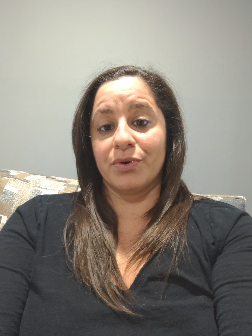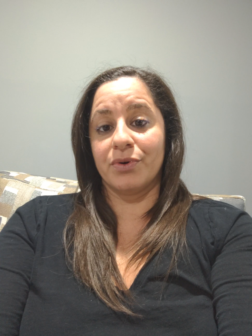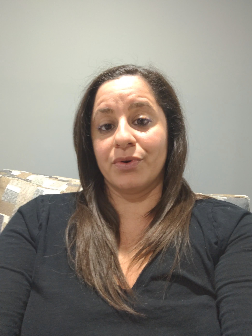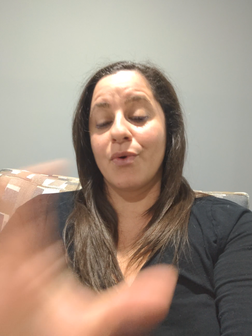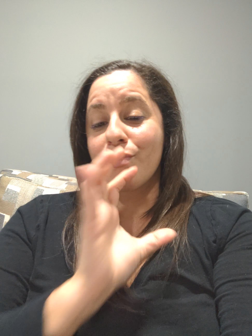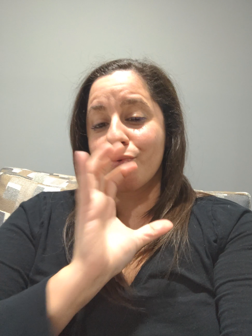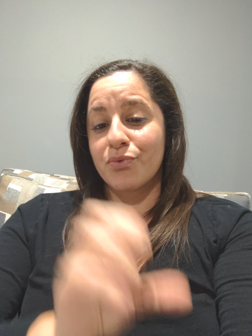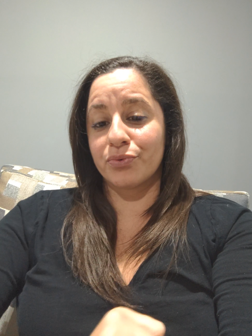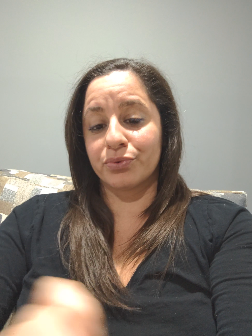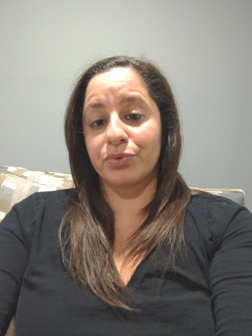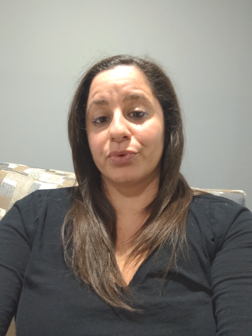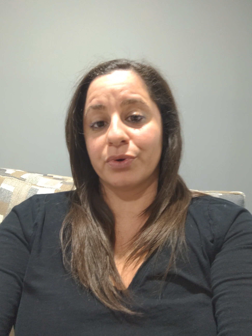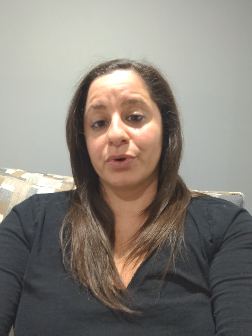old